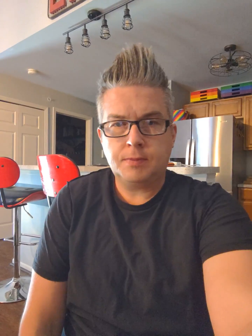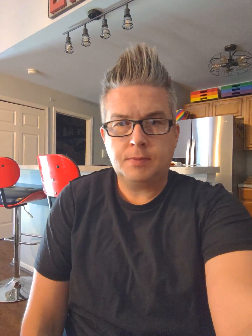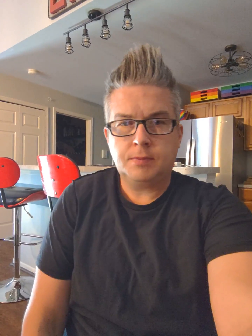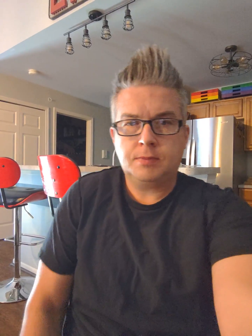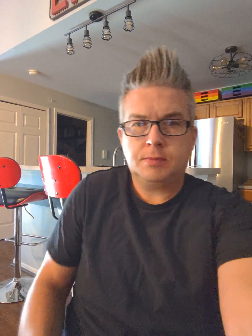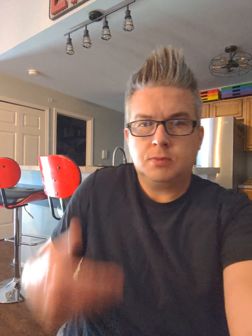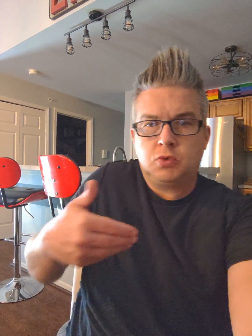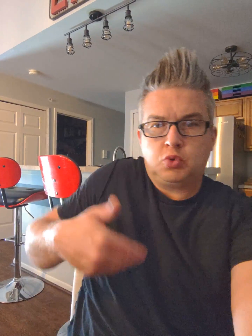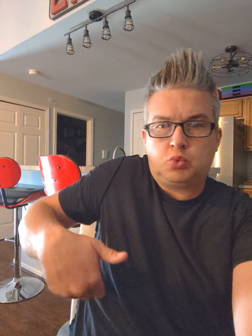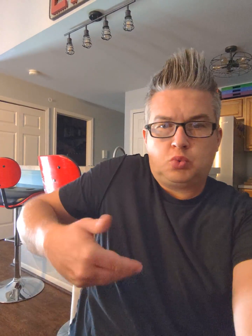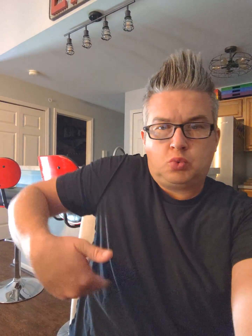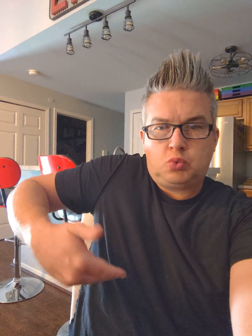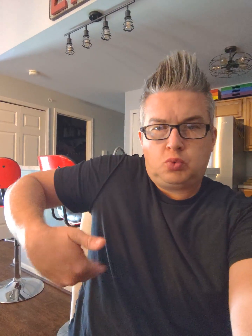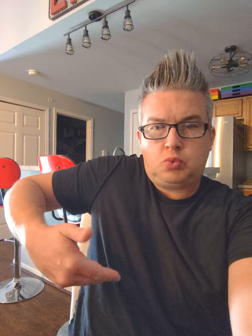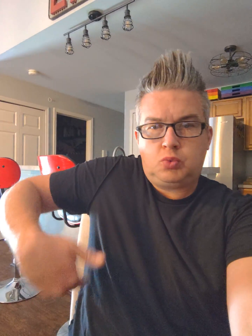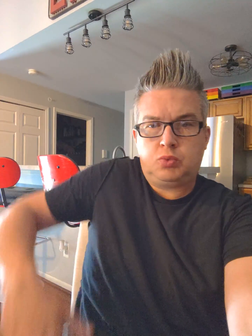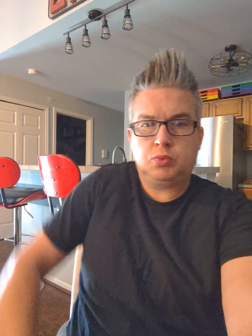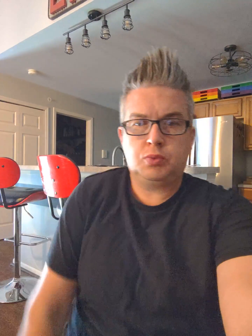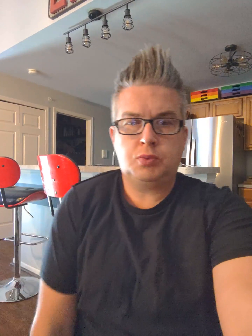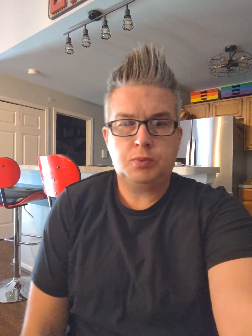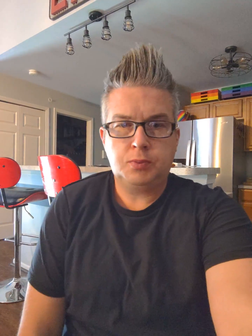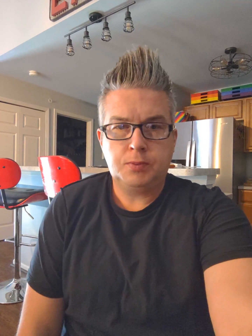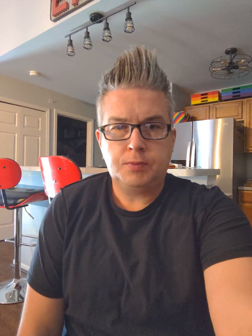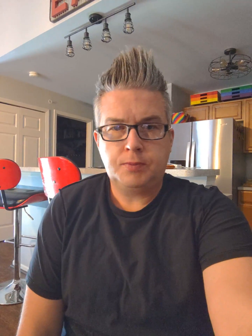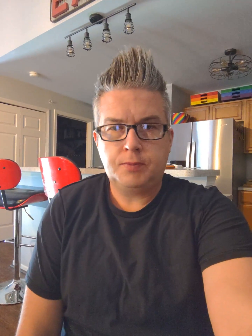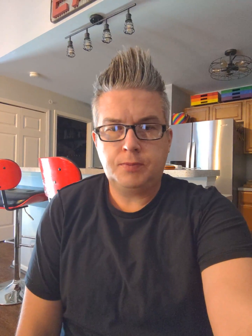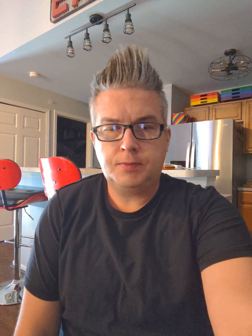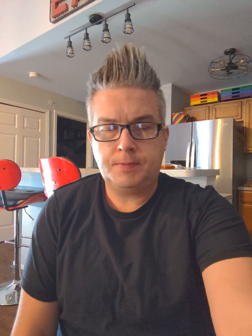shorts